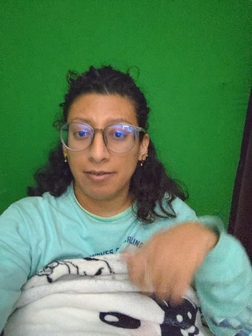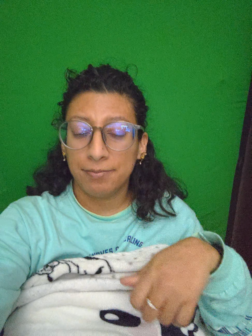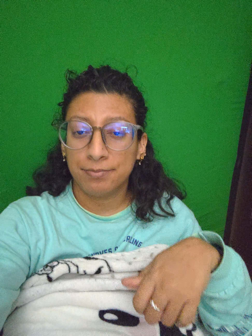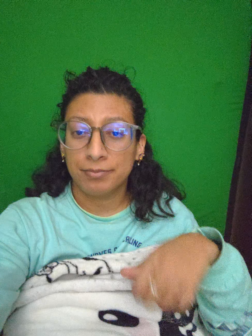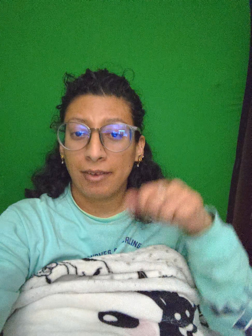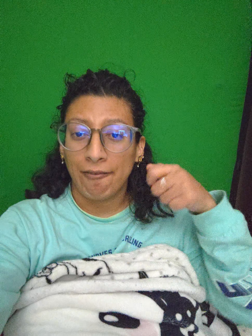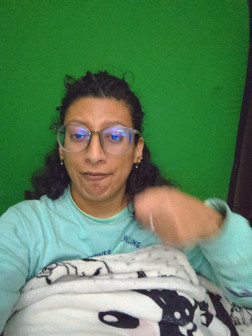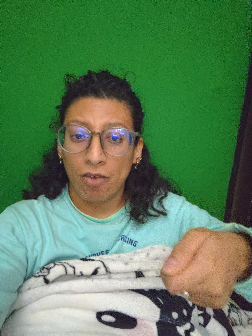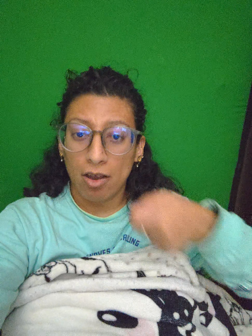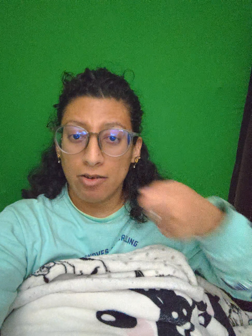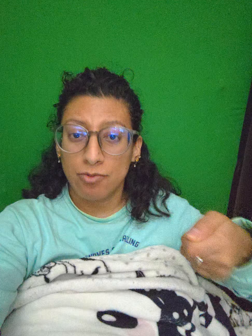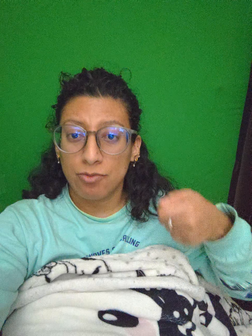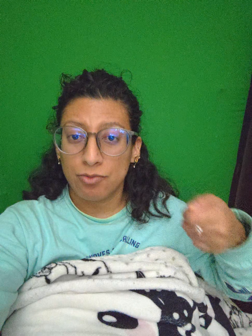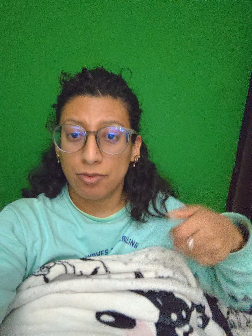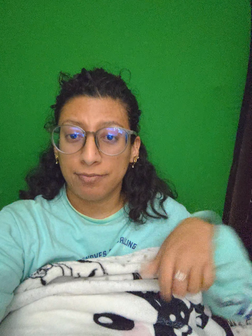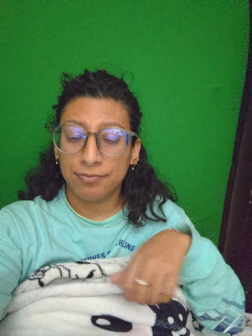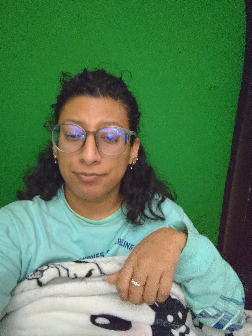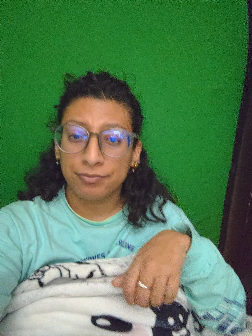vacuum